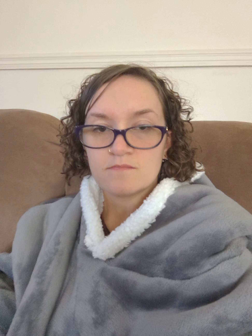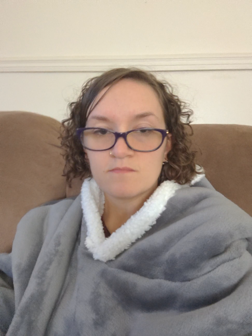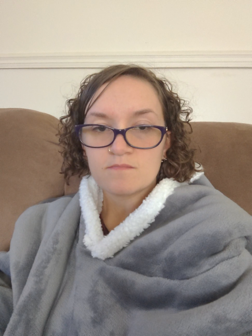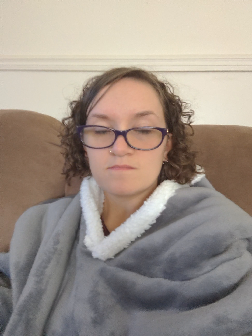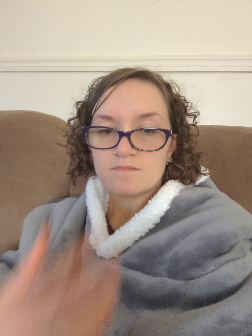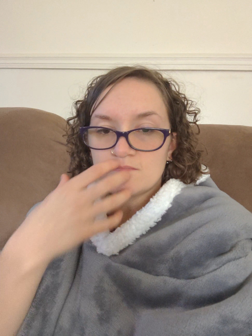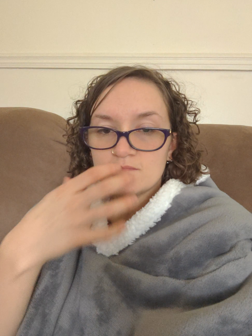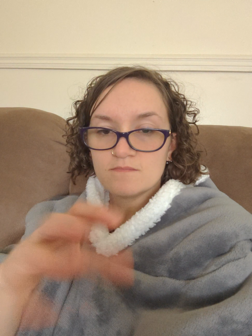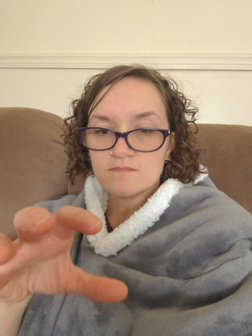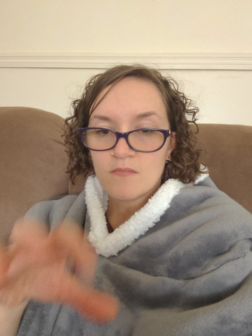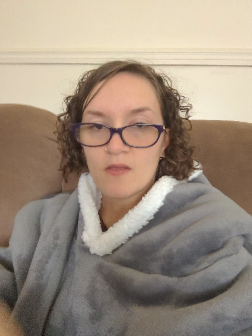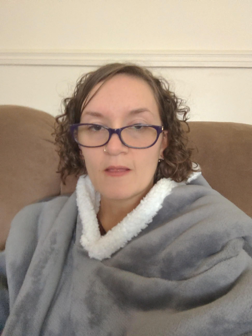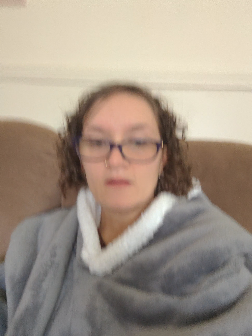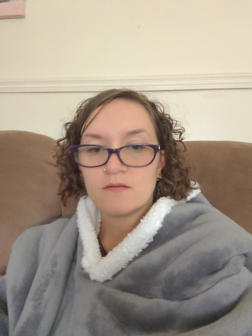hot